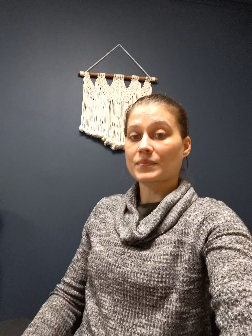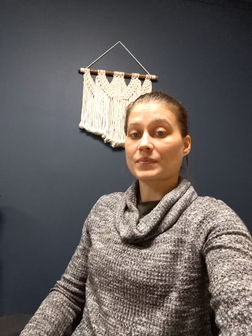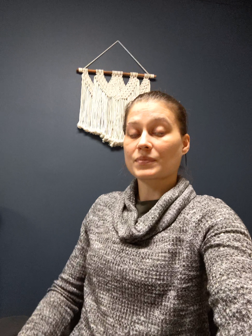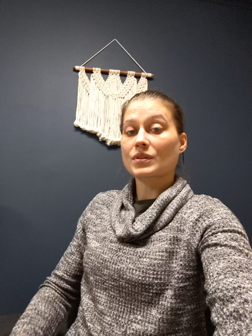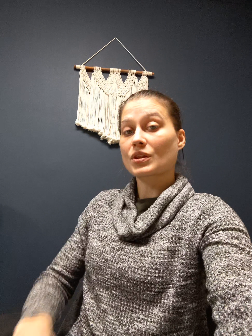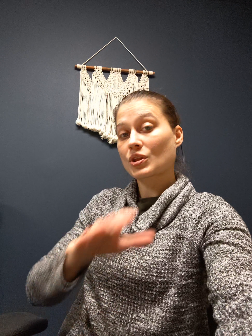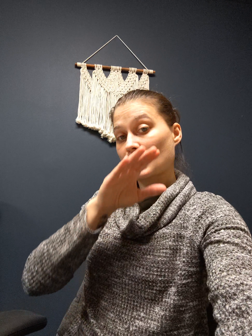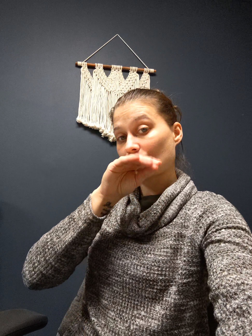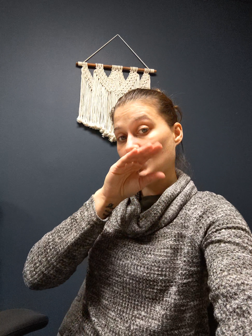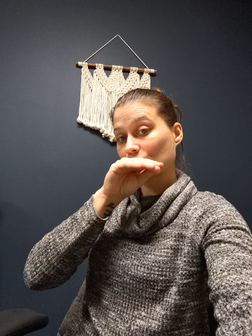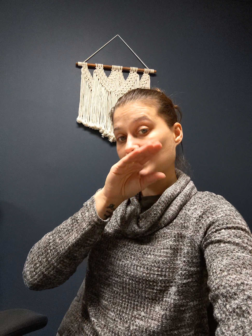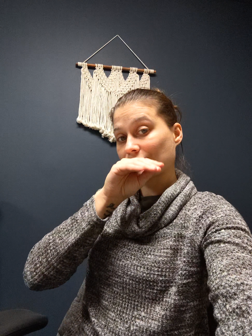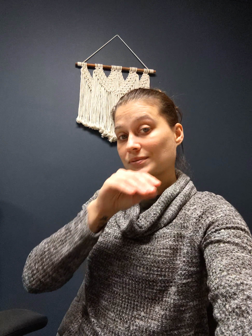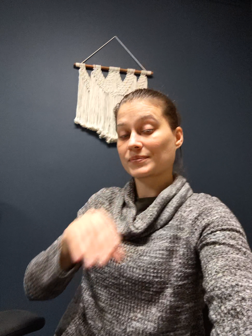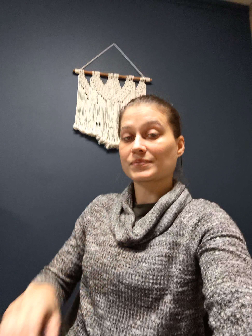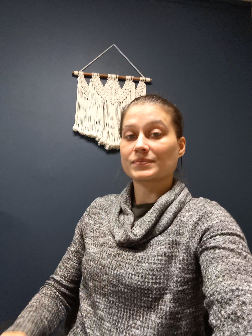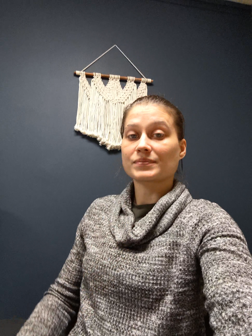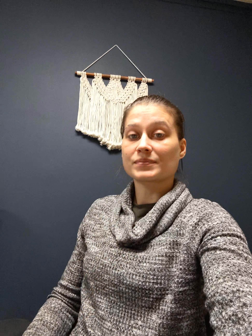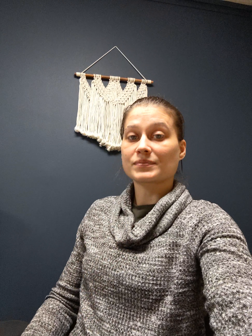goose